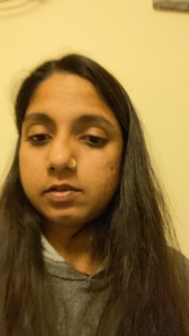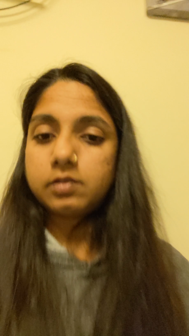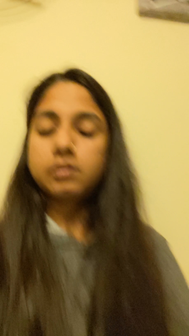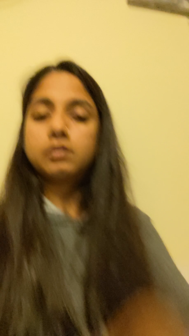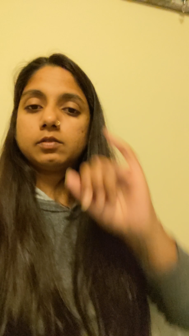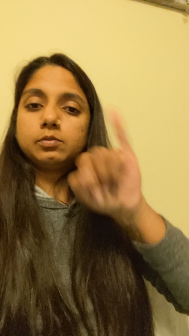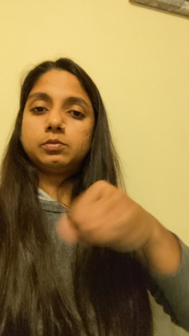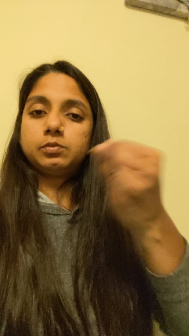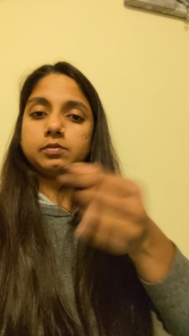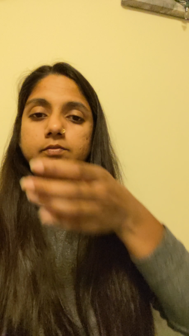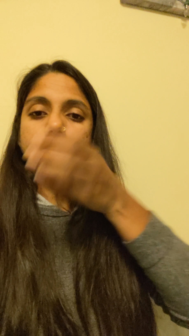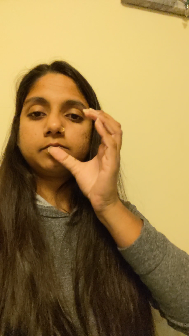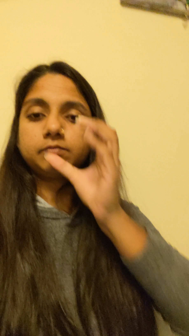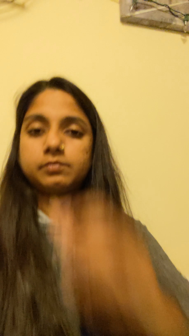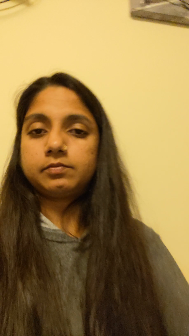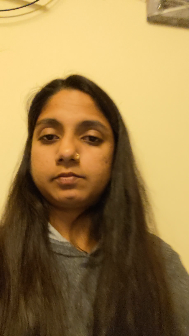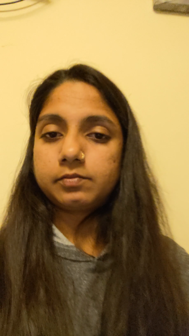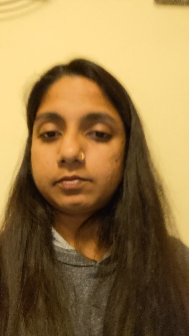juice